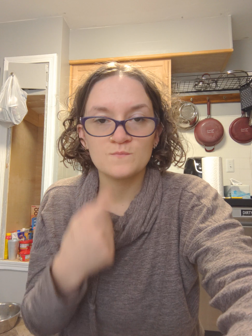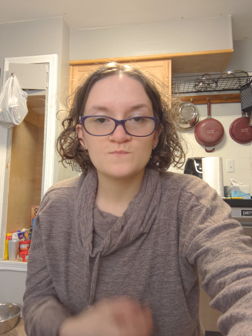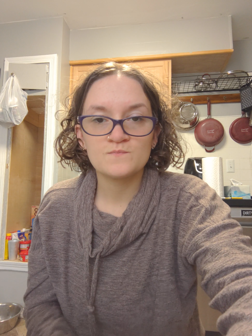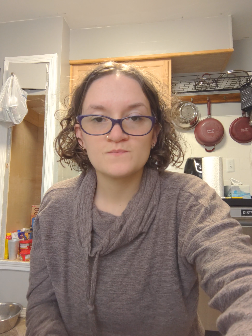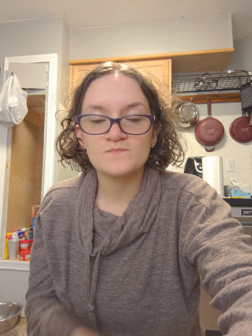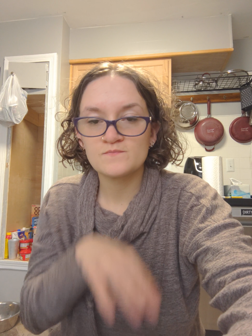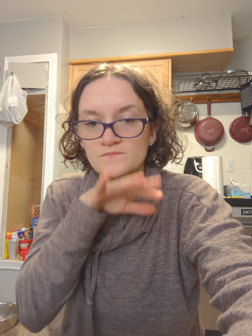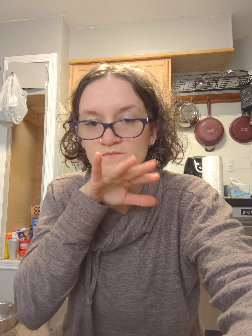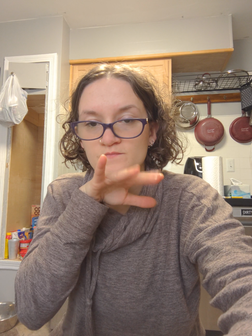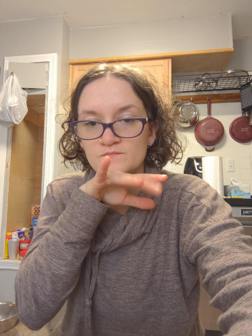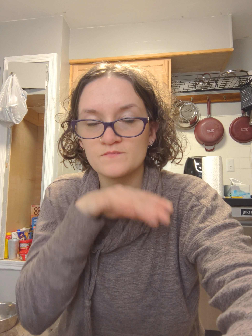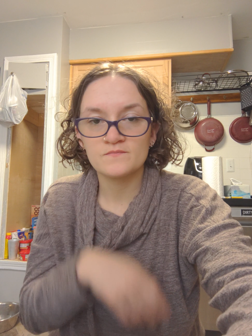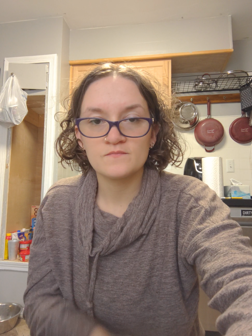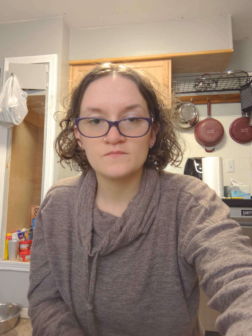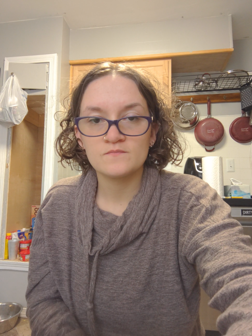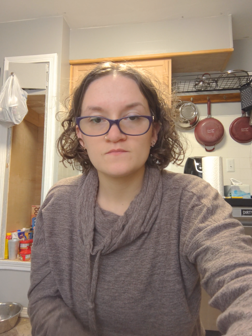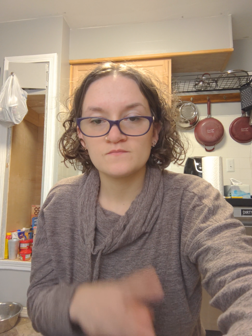dirty